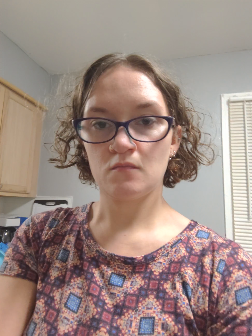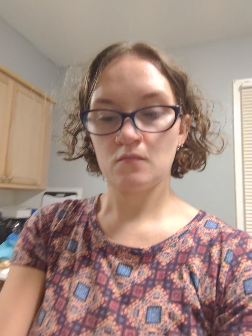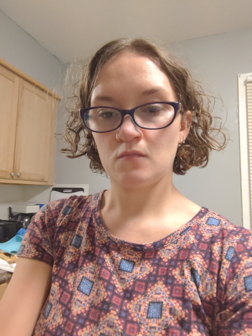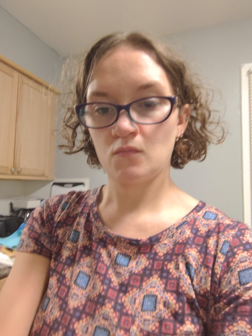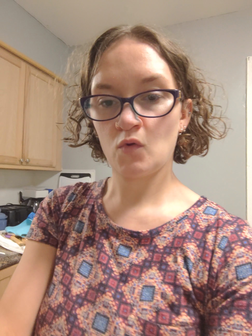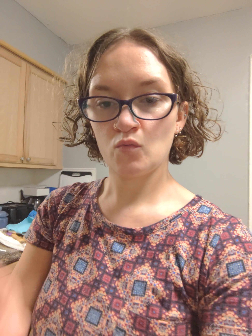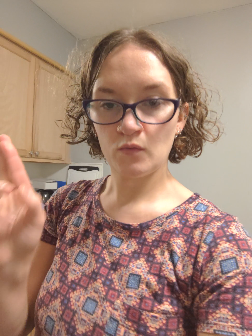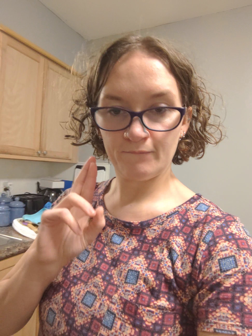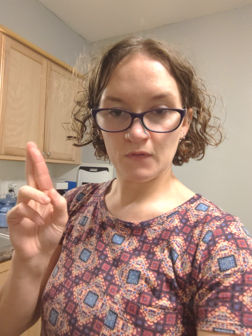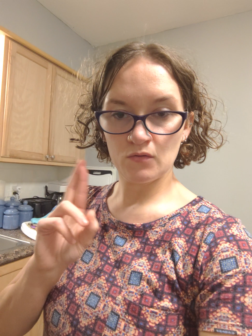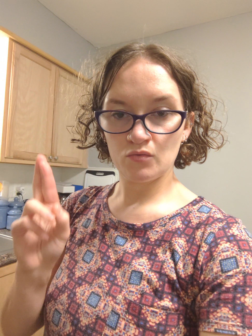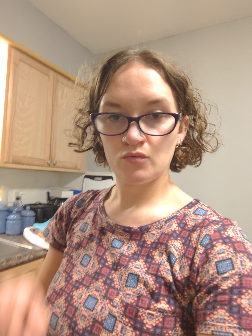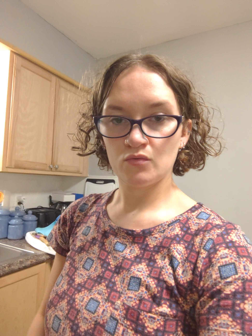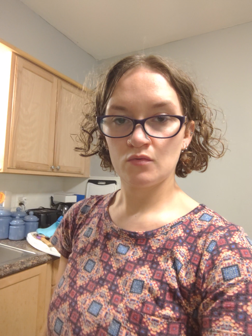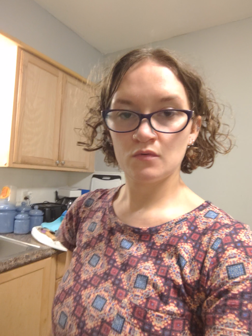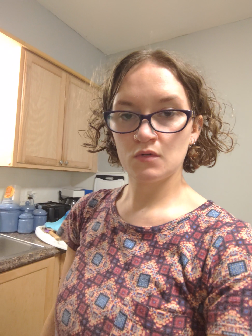refrigerator